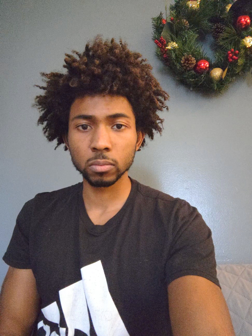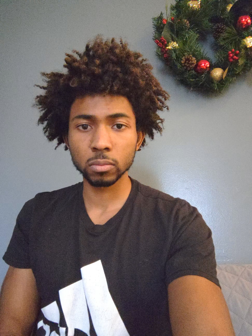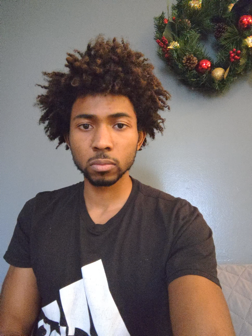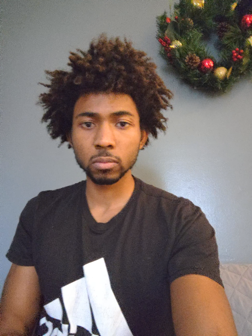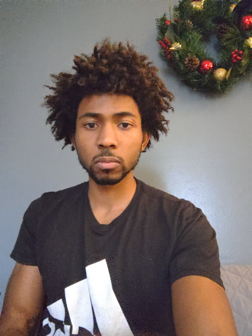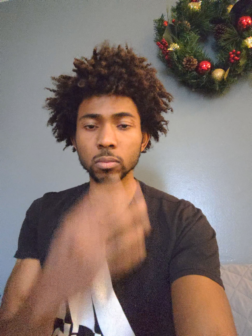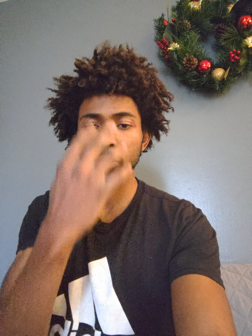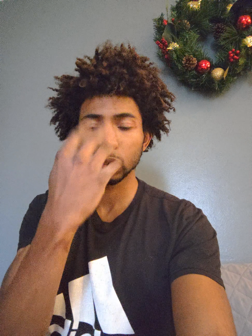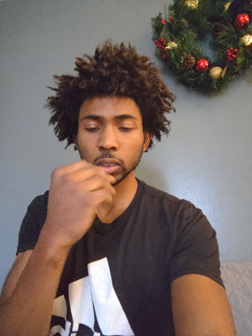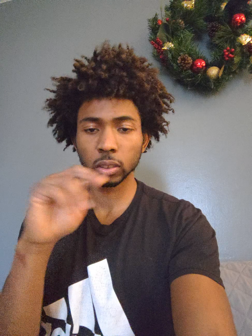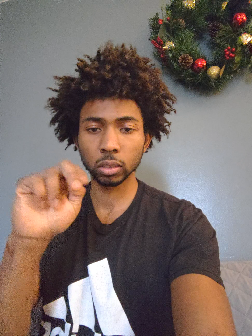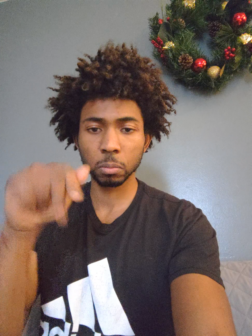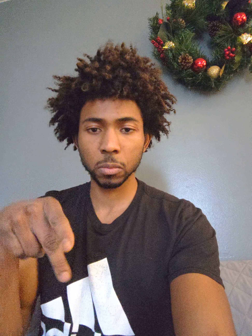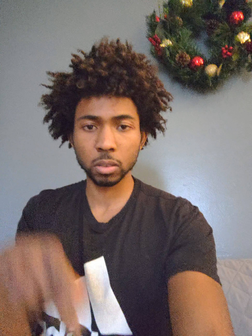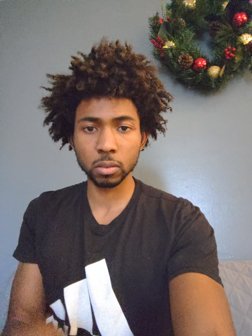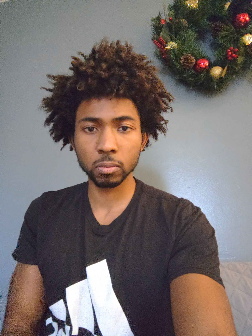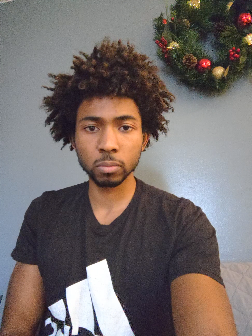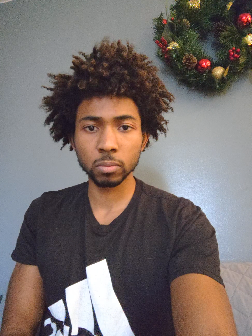nap